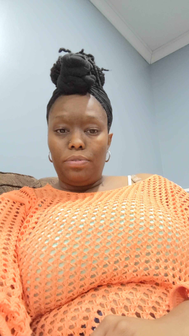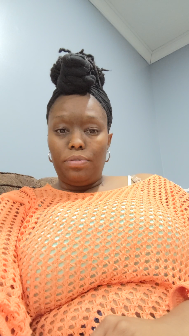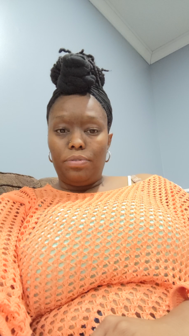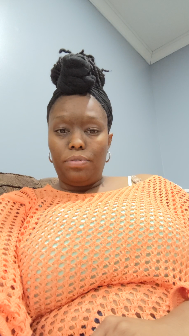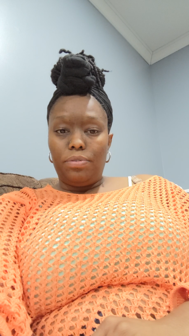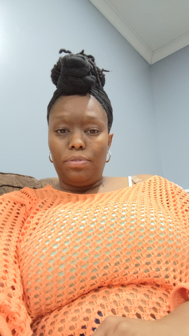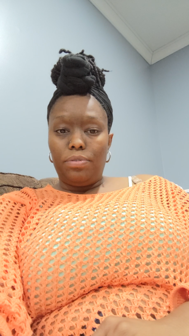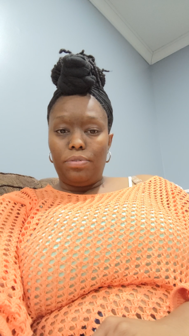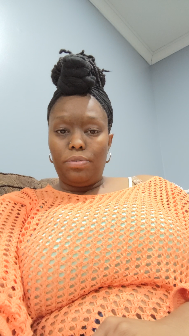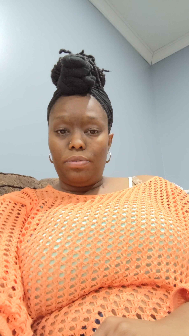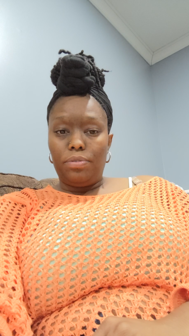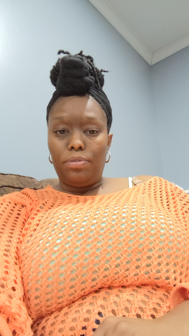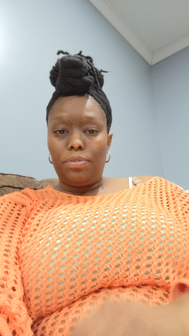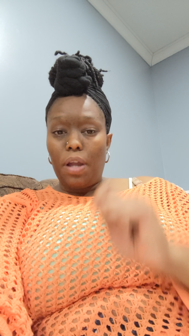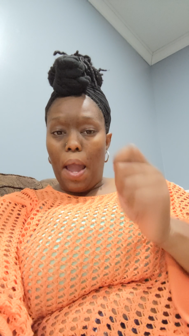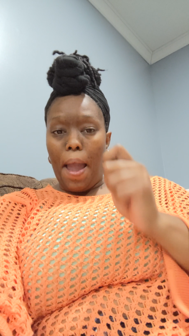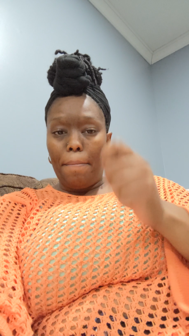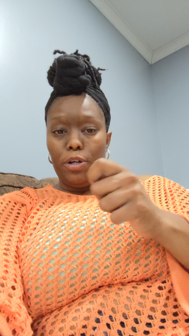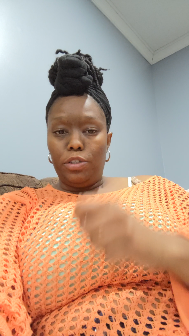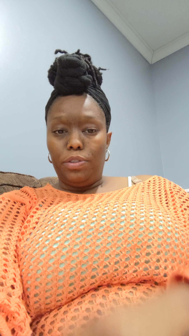hammer